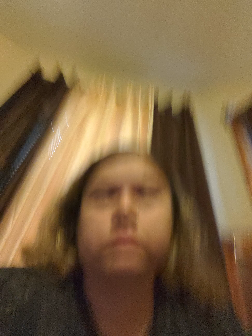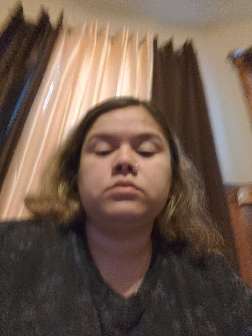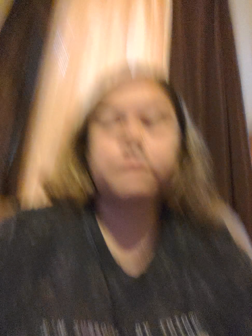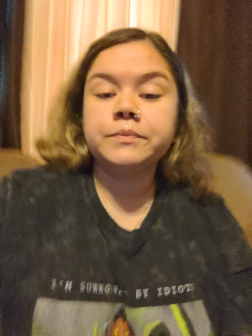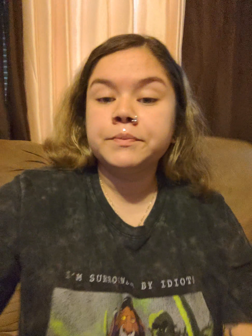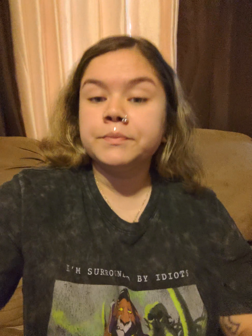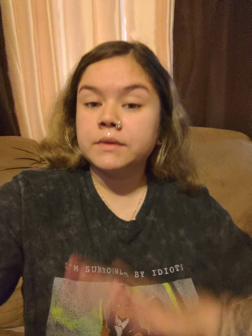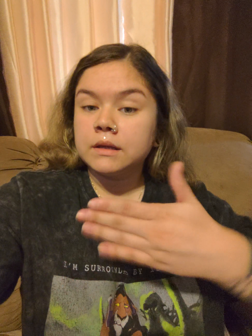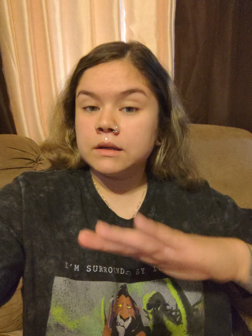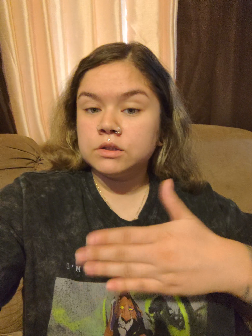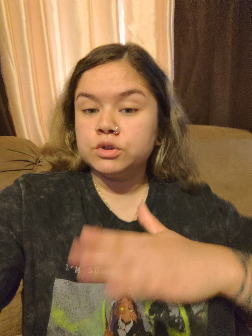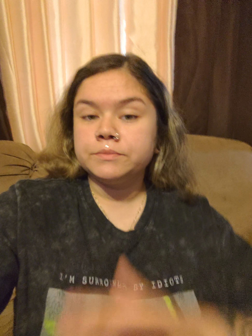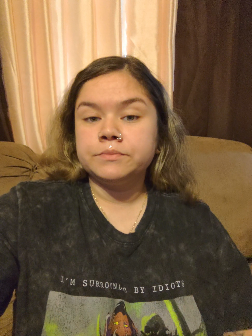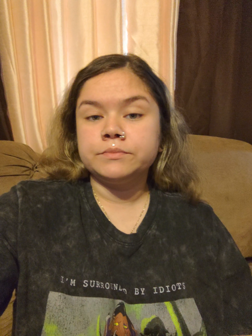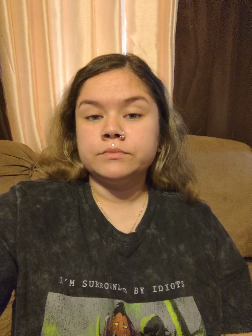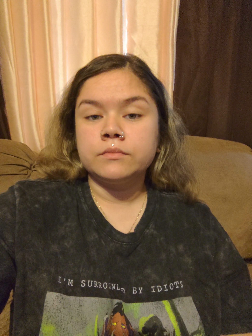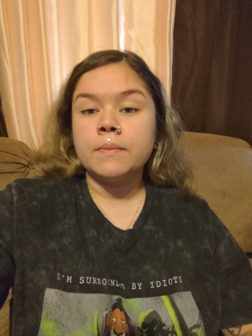kitchen